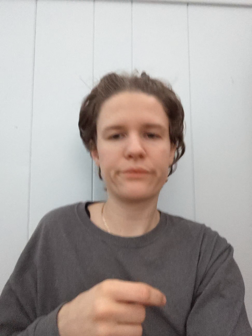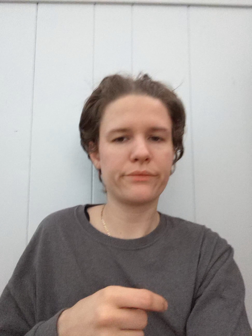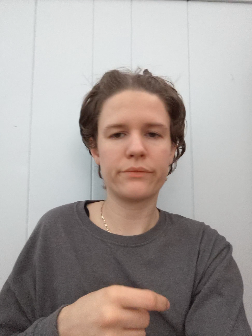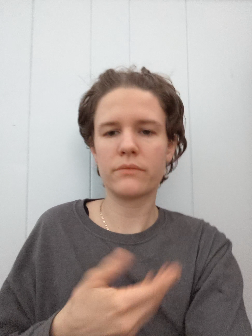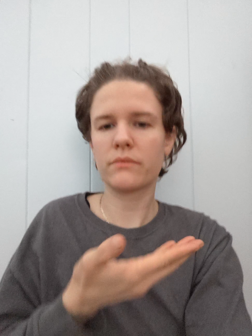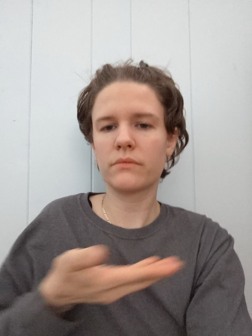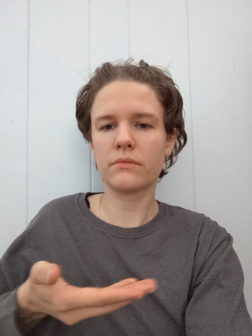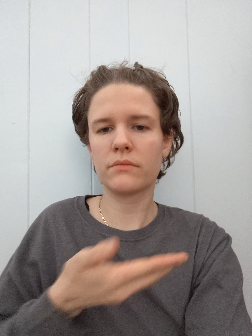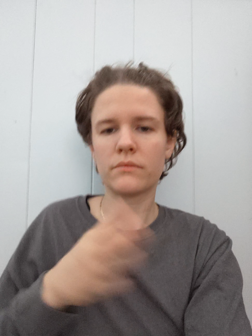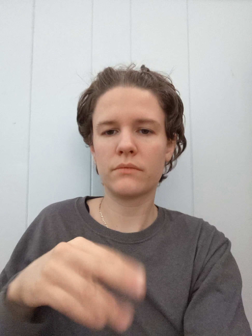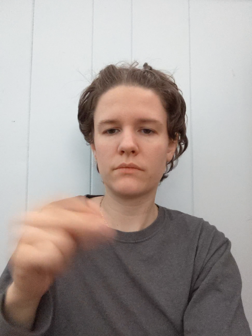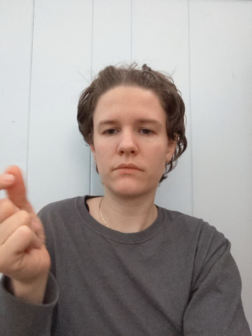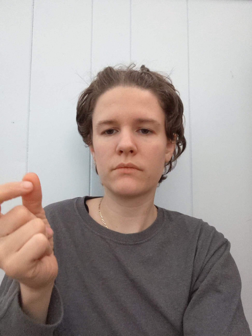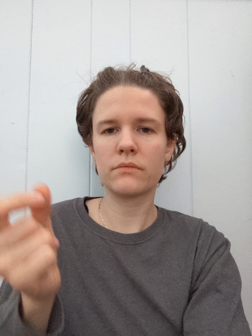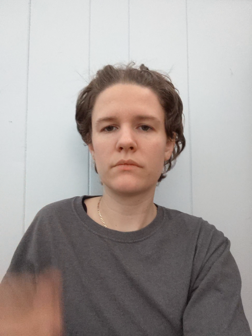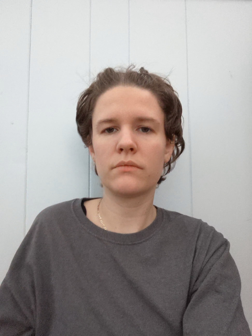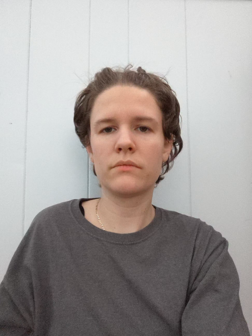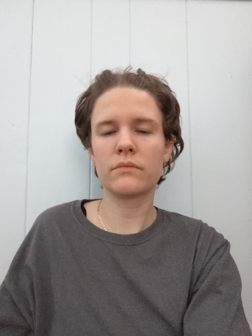puppy